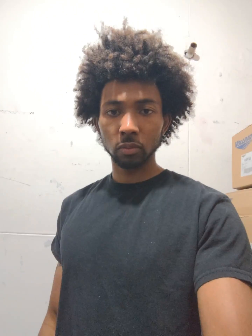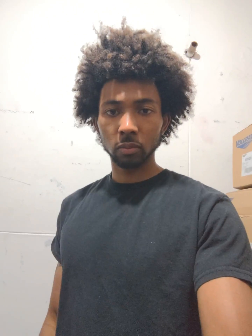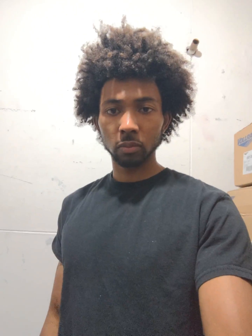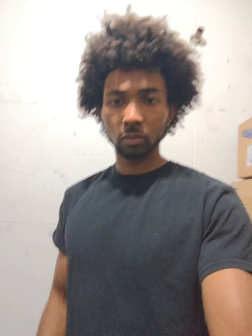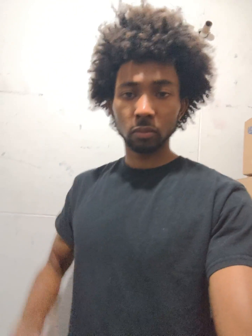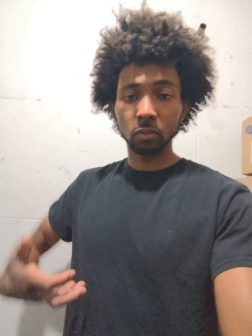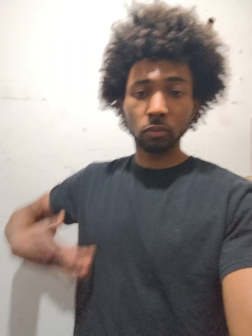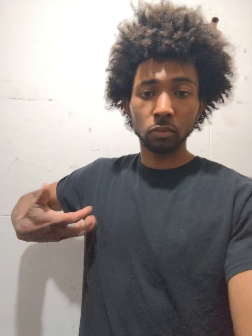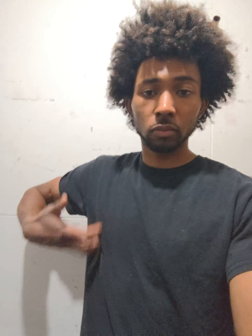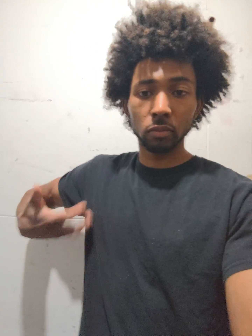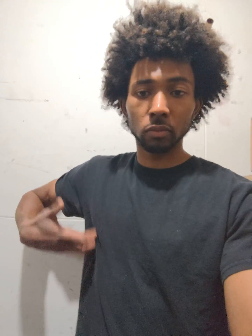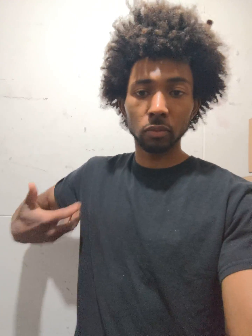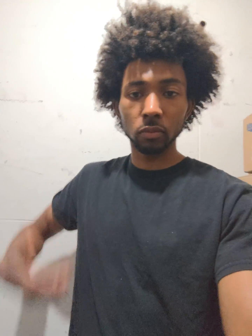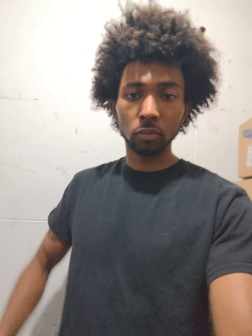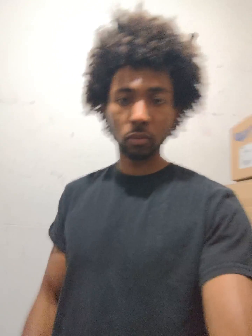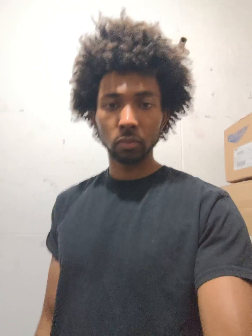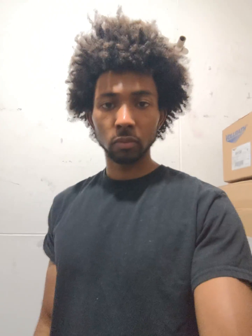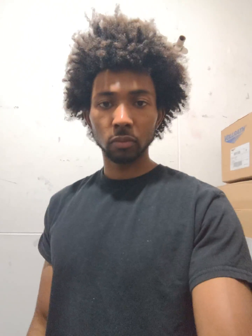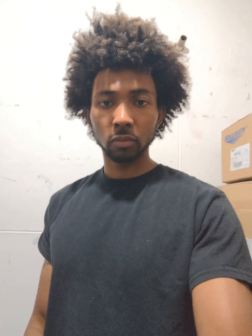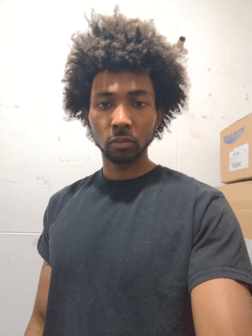monkey